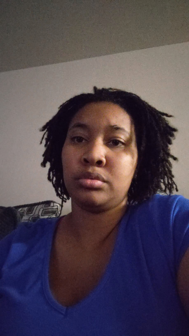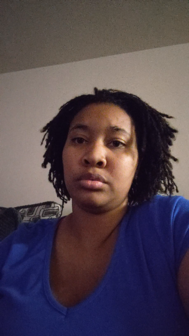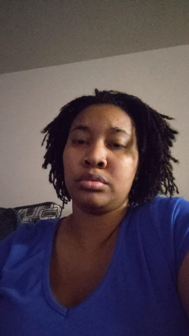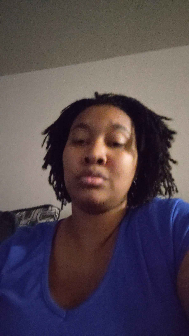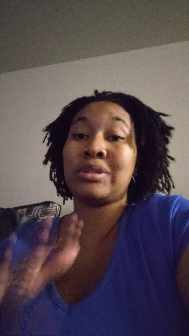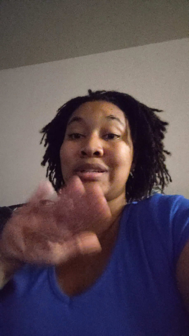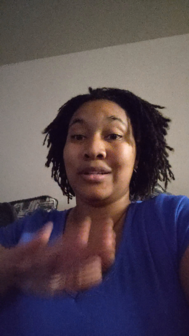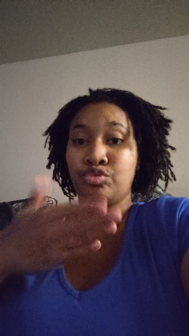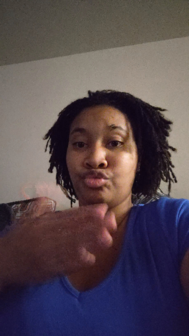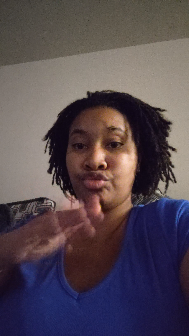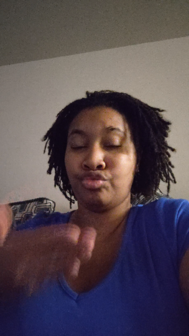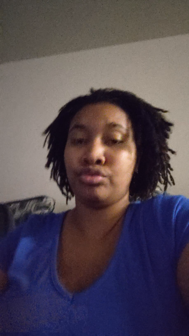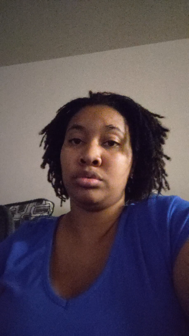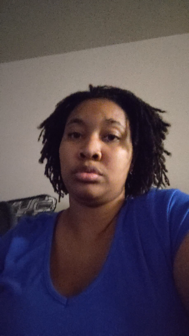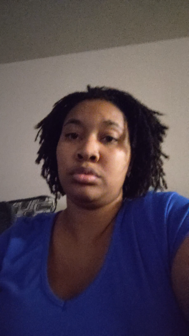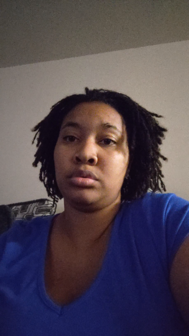kitchen